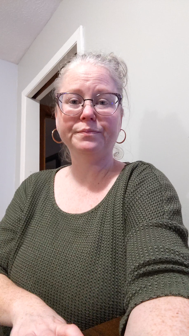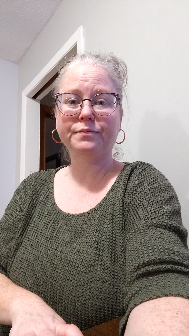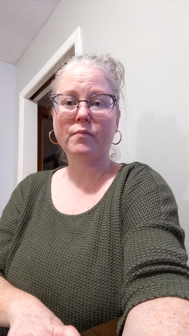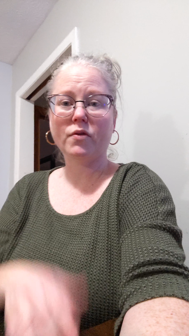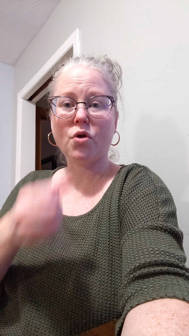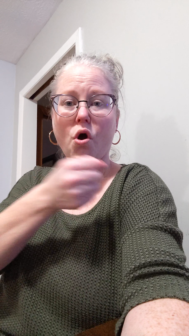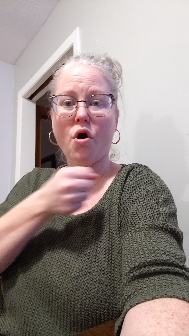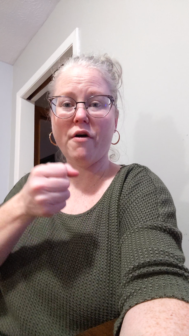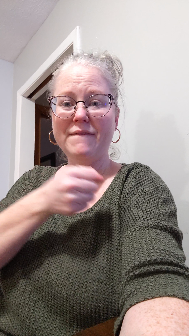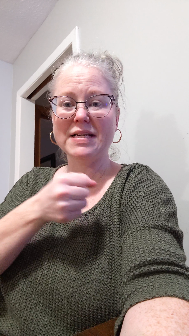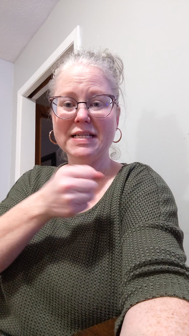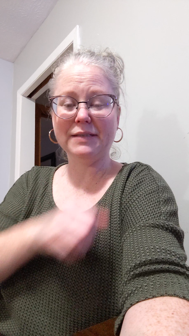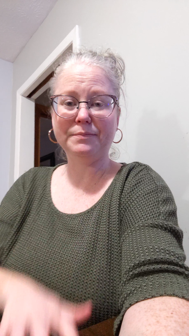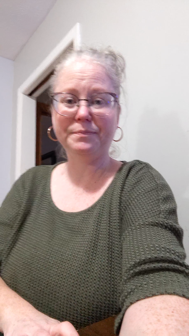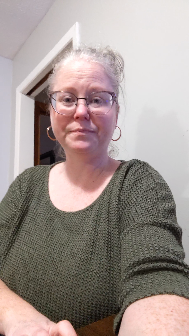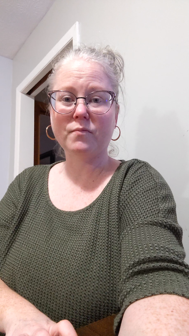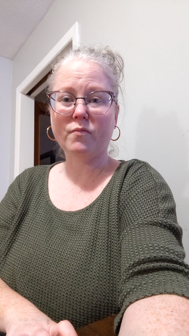coffee